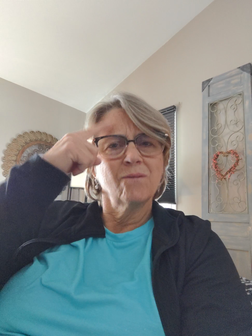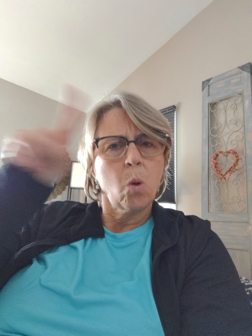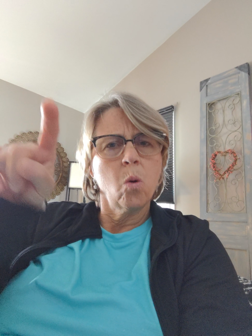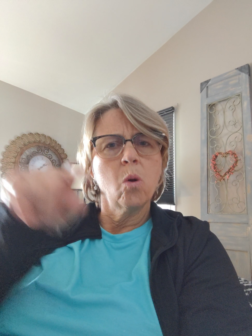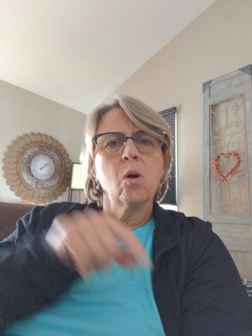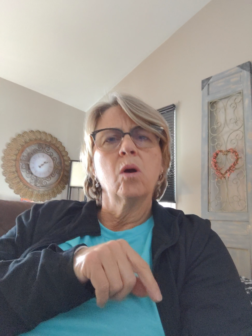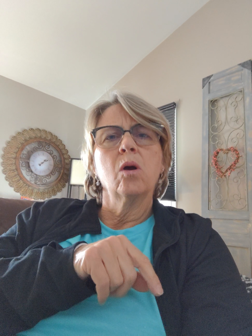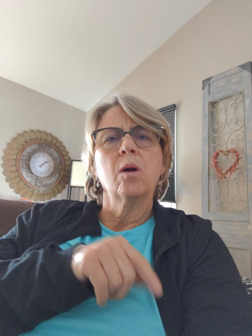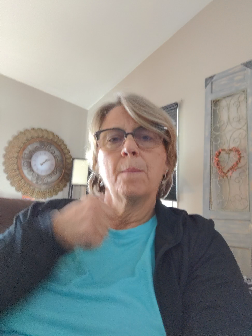for